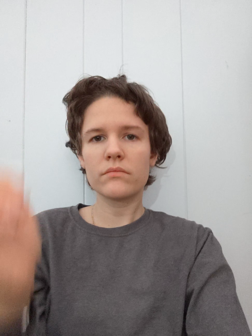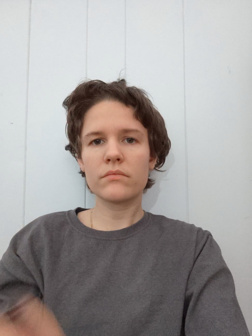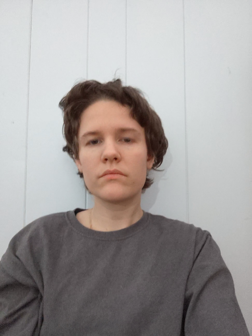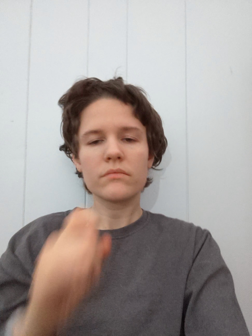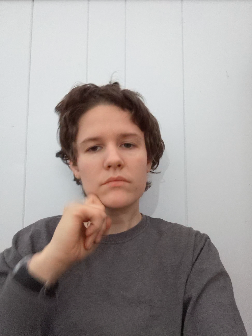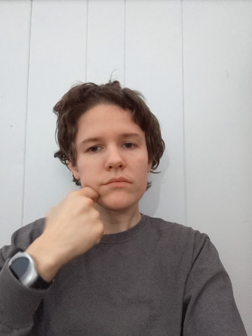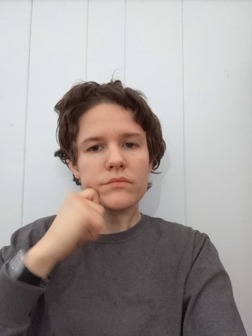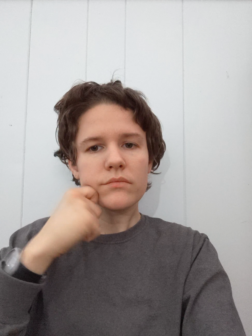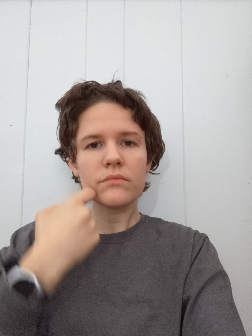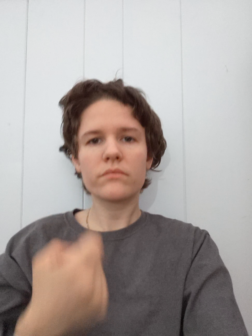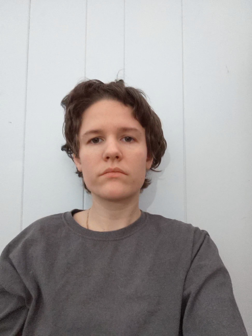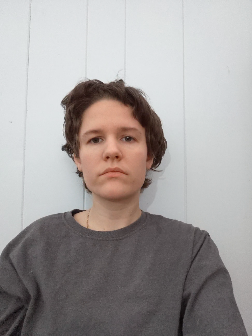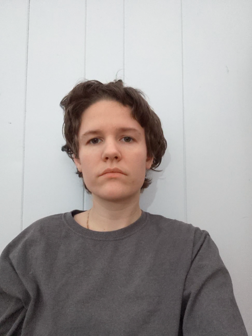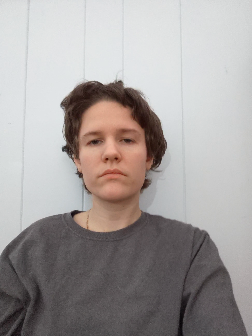apple